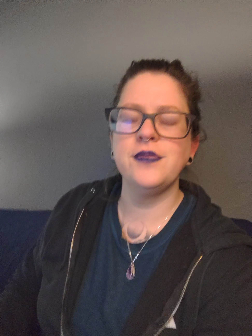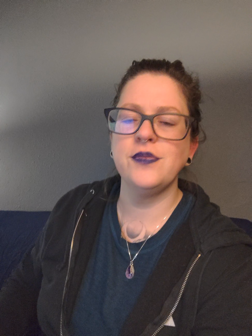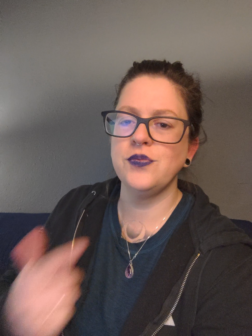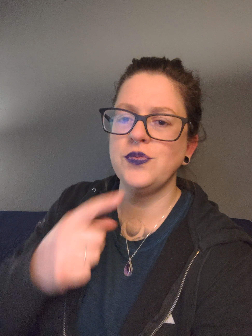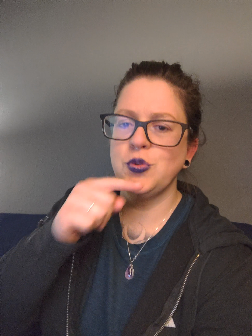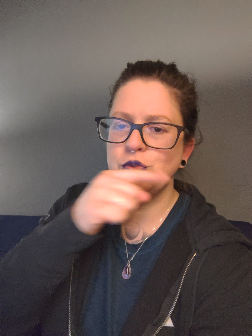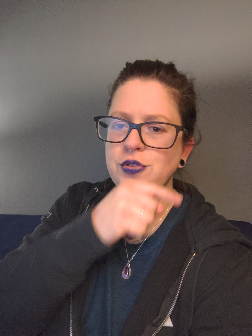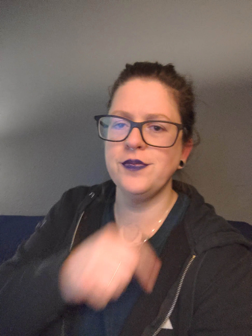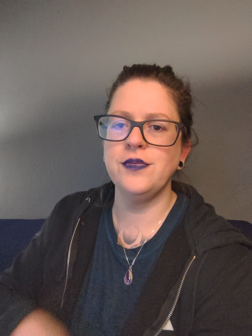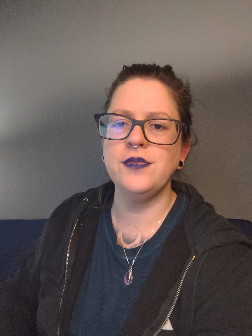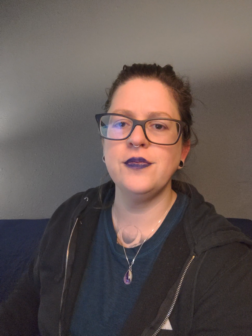toothbrush